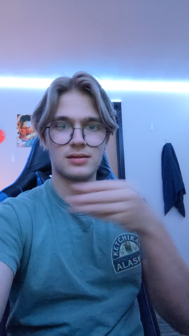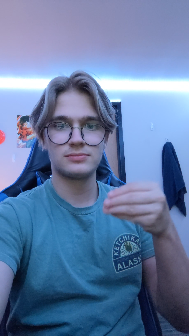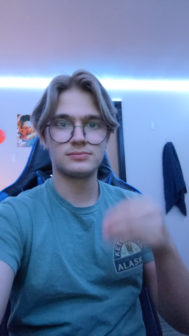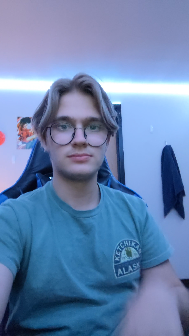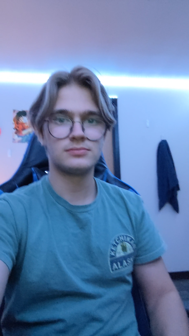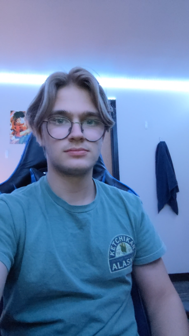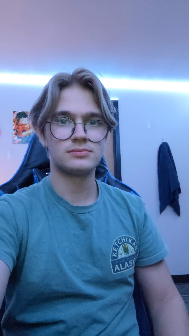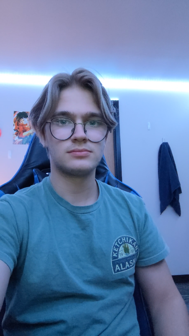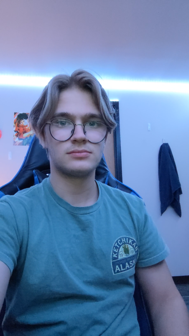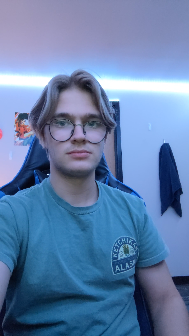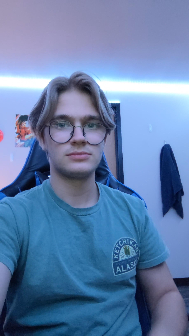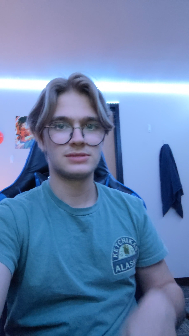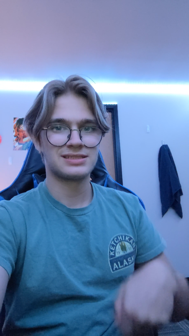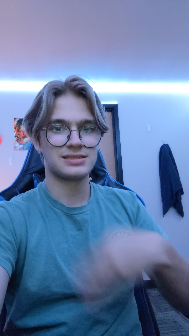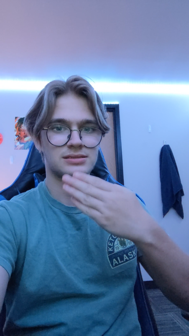kick